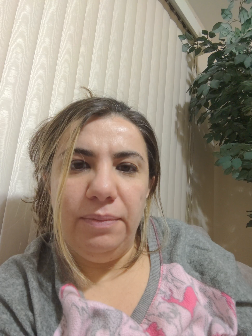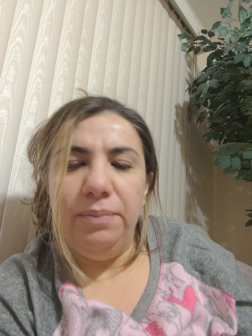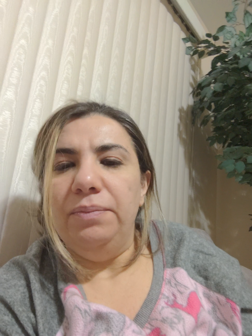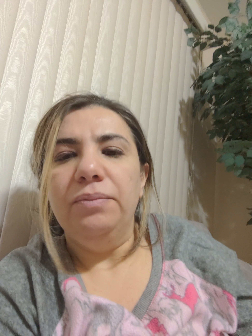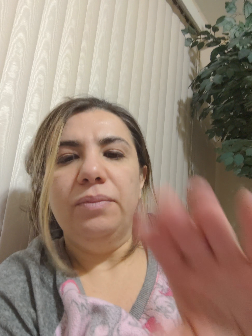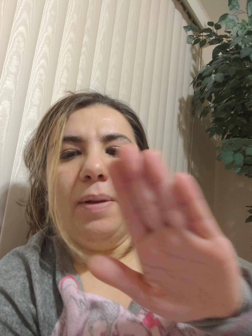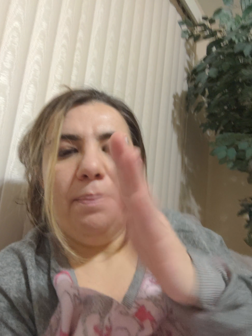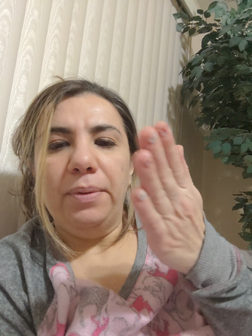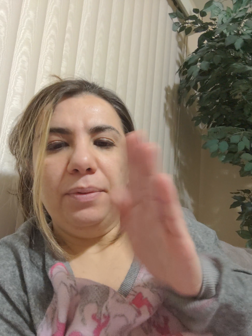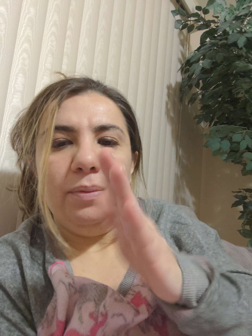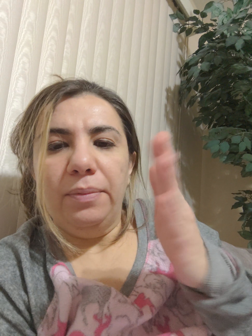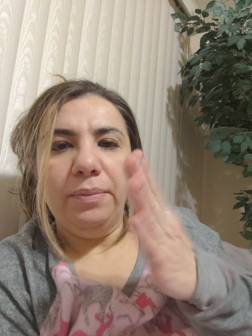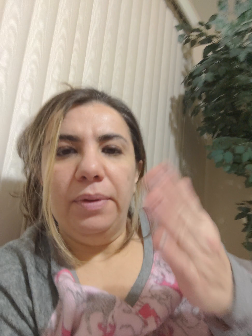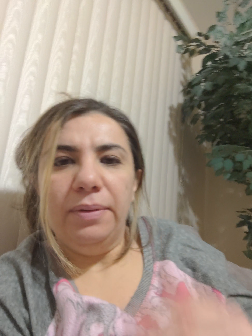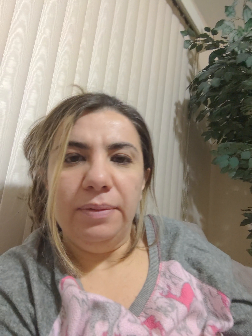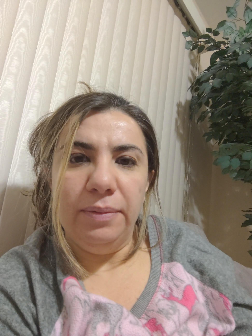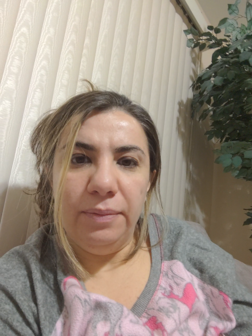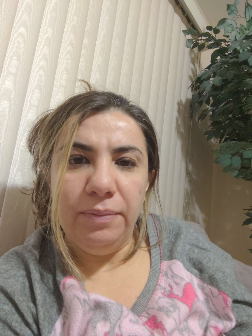book